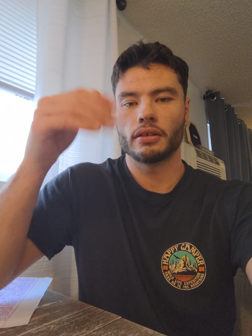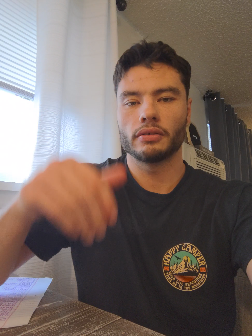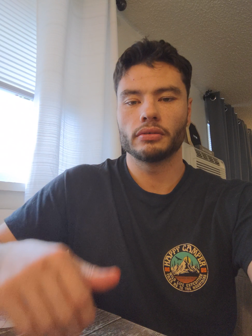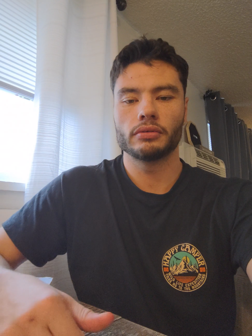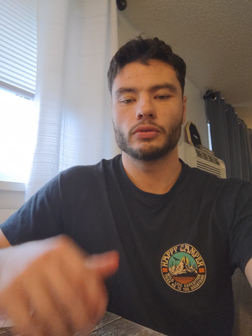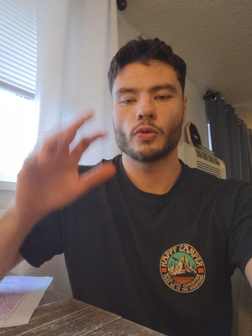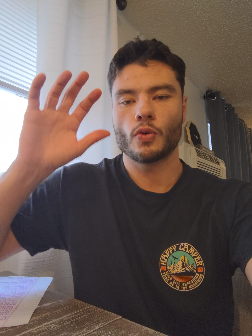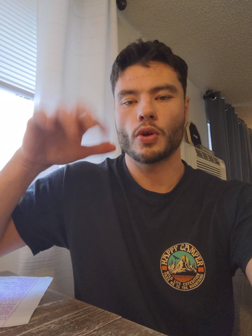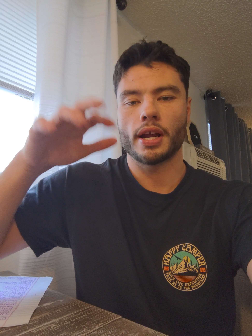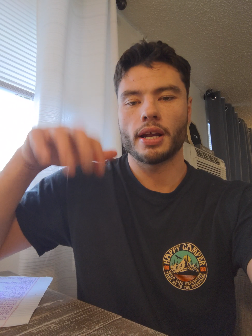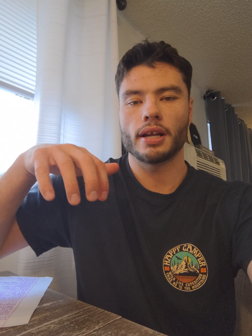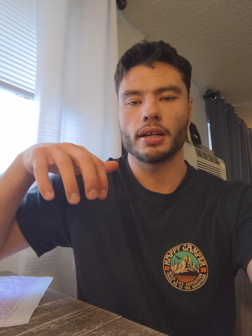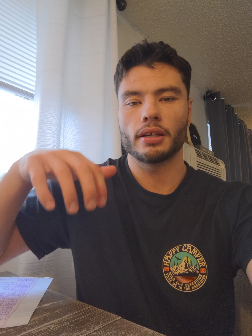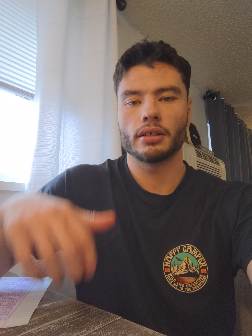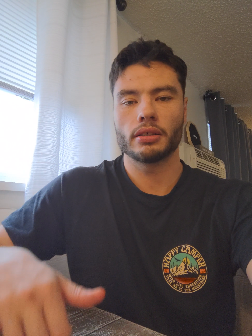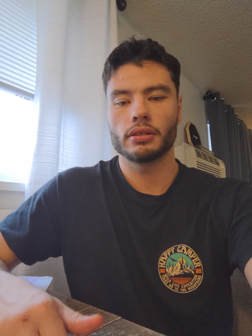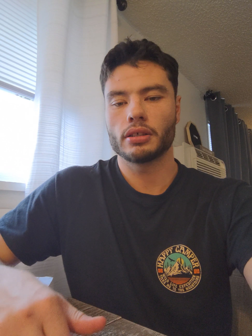rain